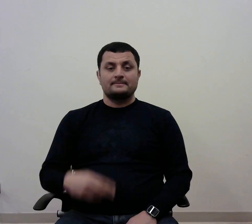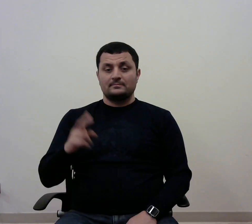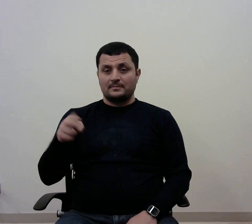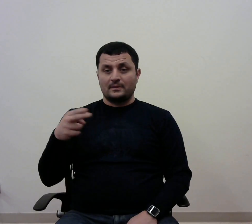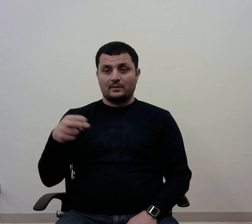D